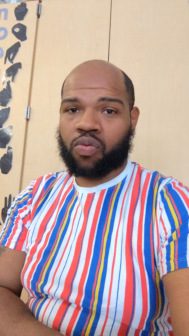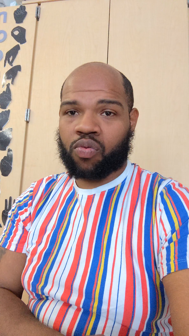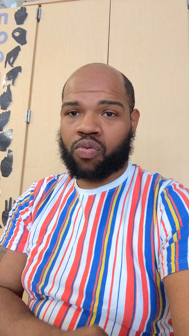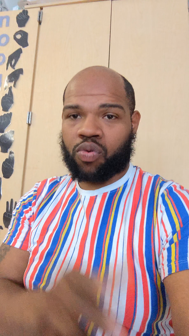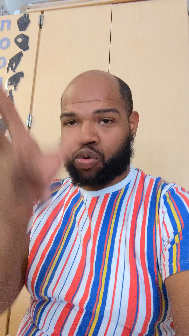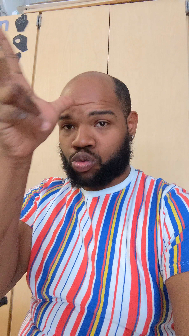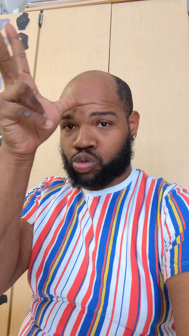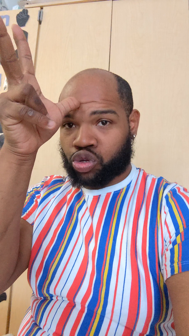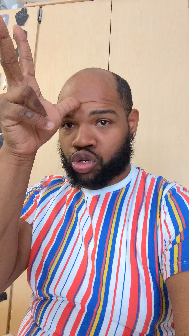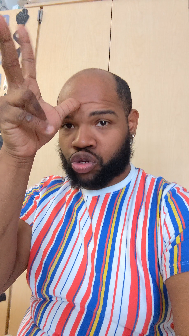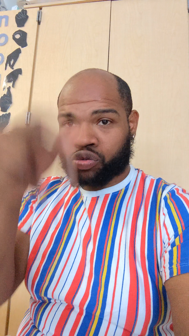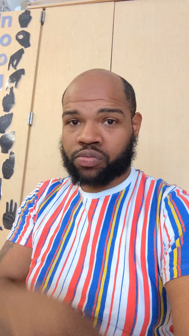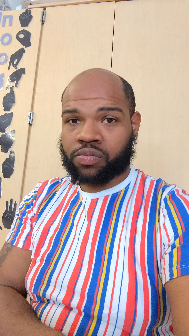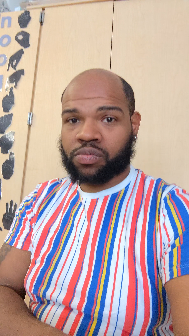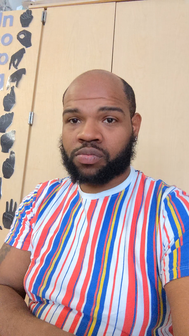rooster